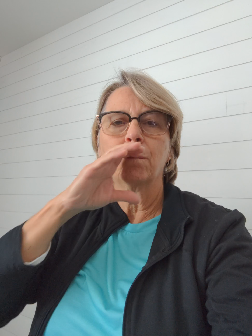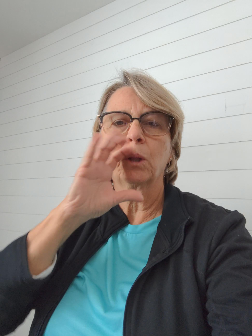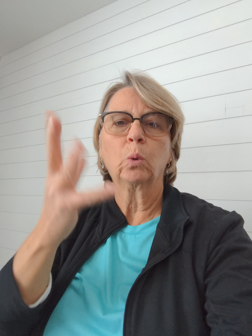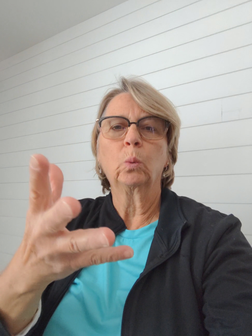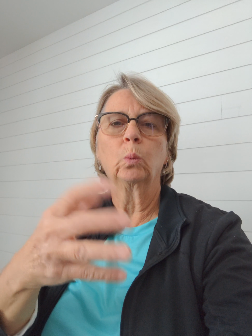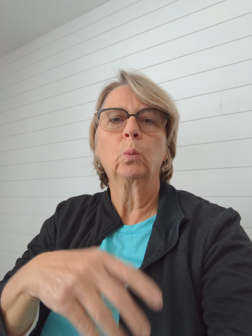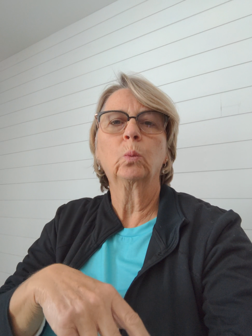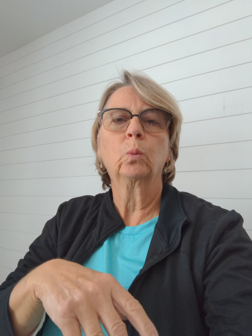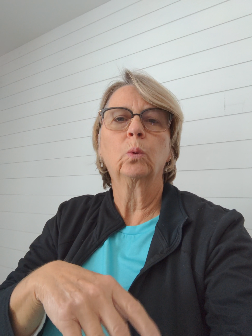balloon